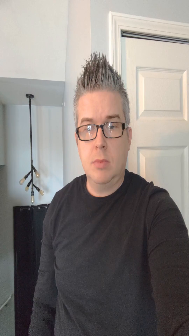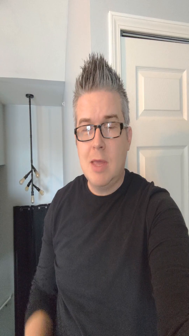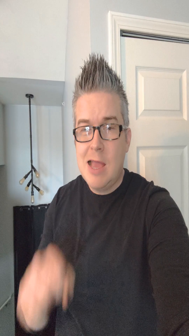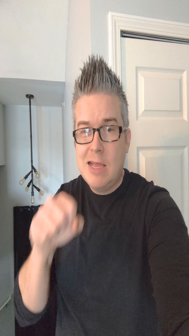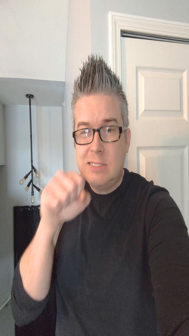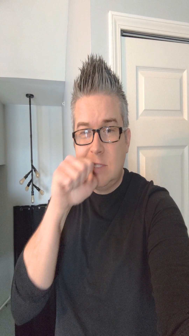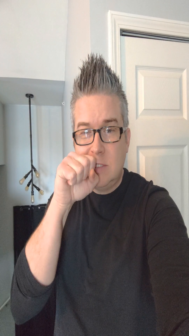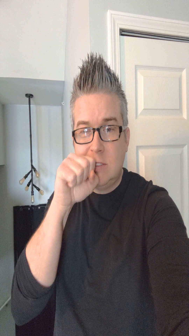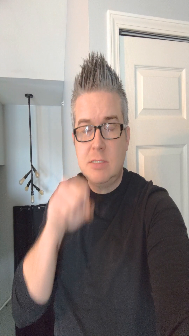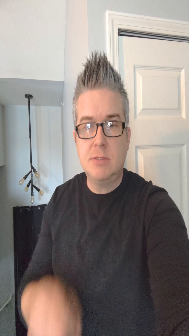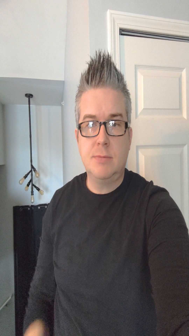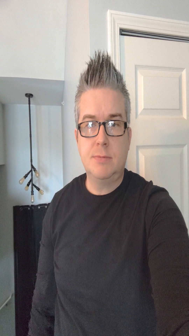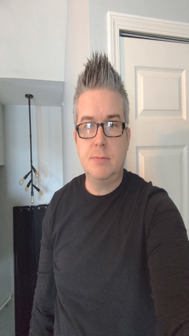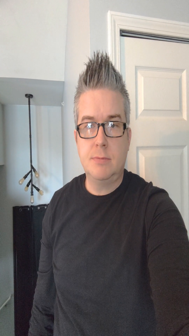carrot